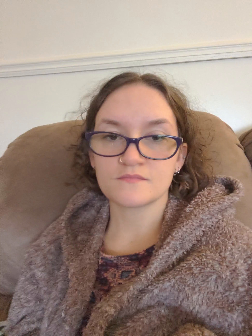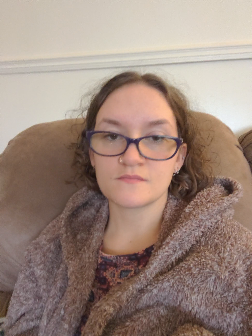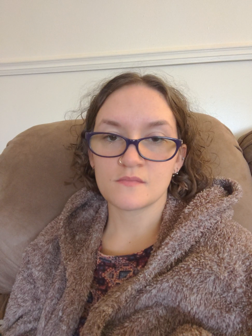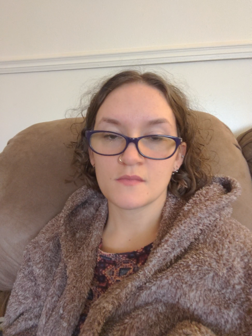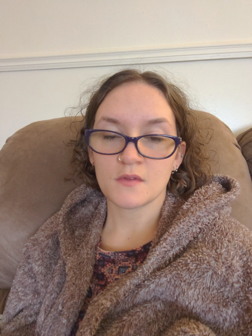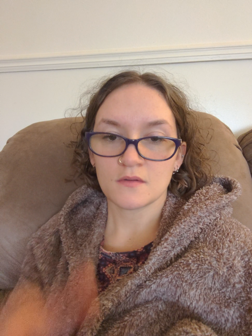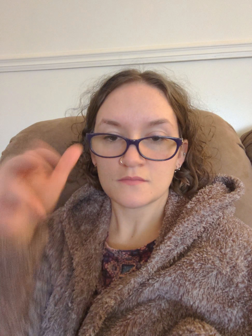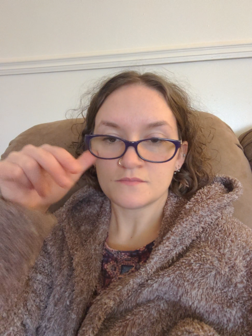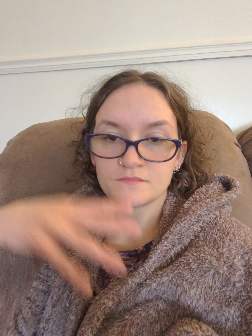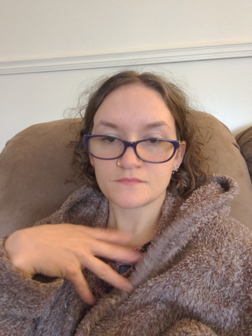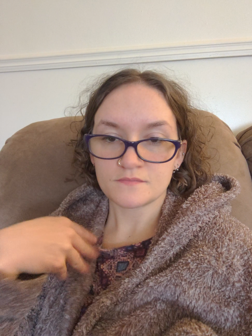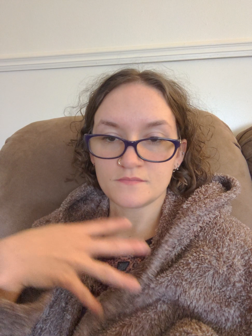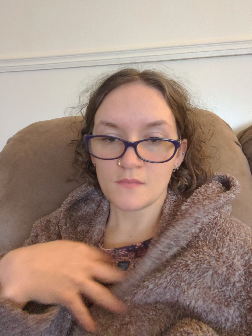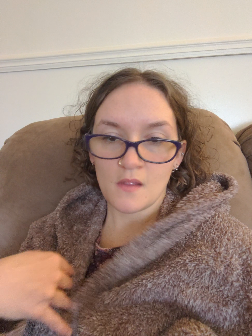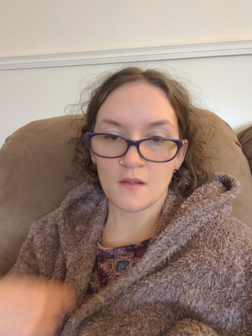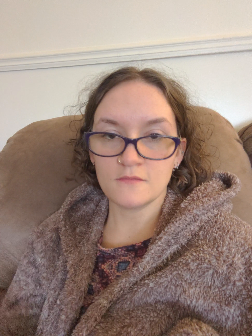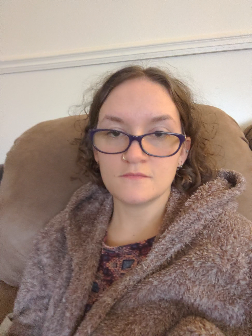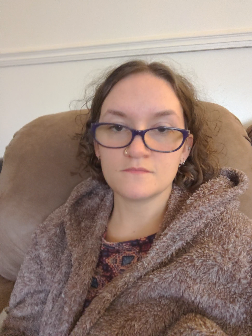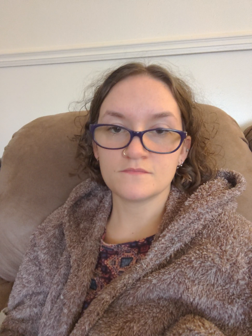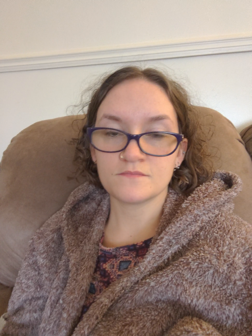zebra